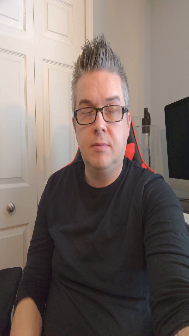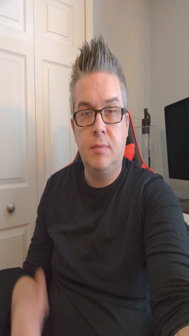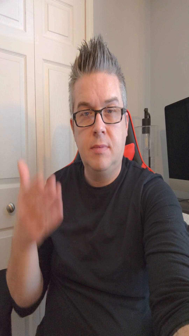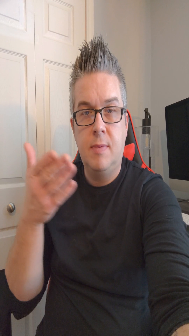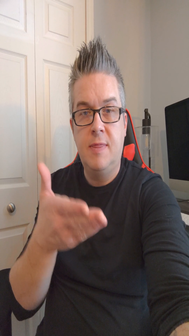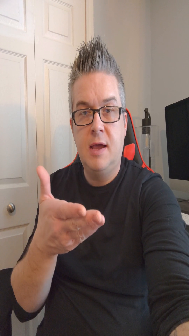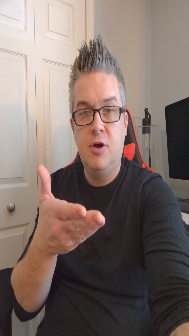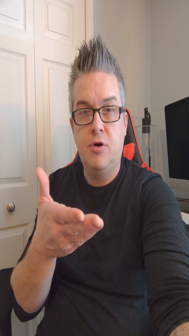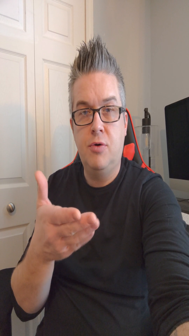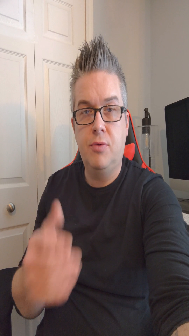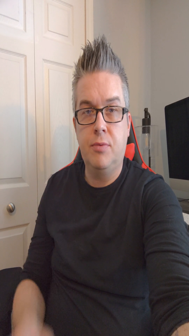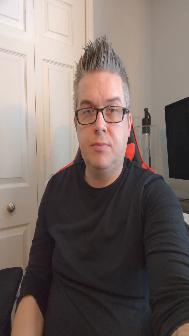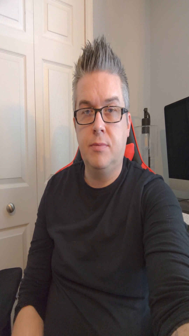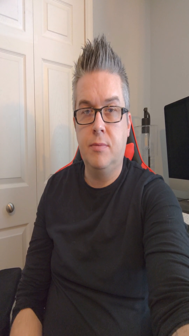there